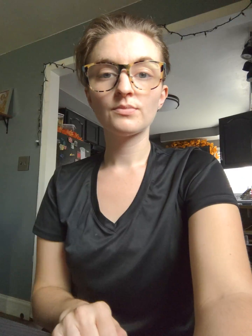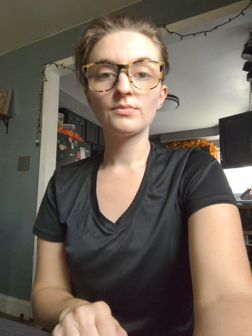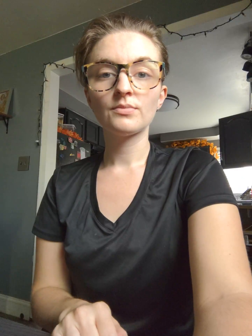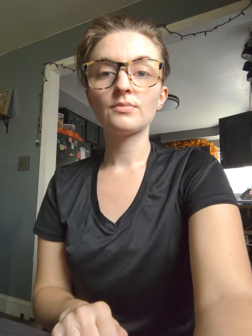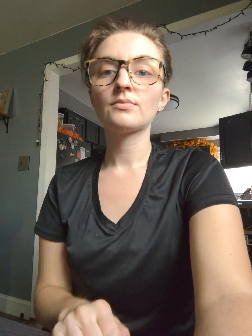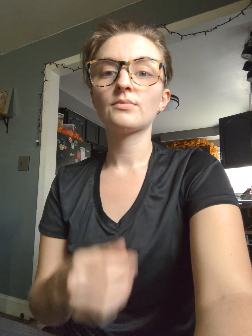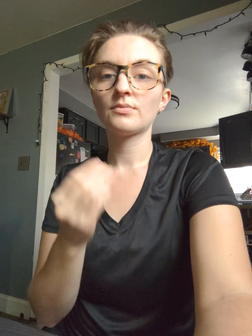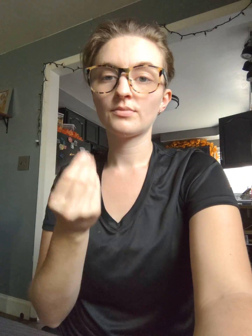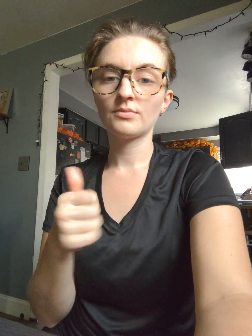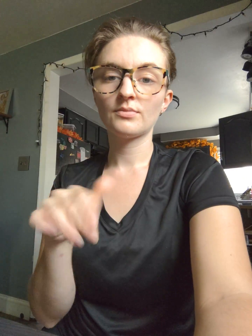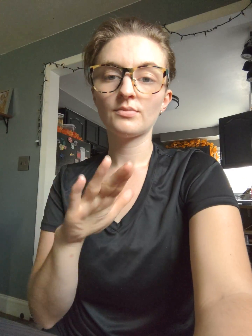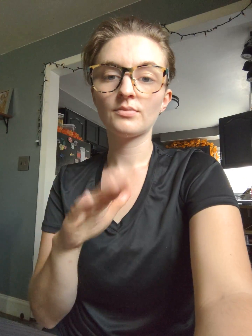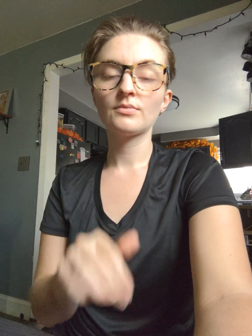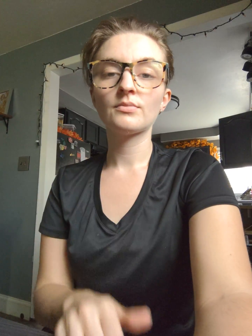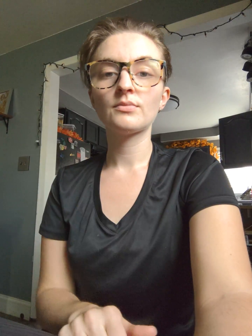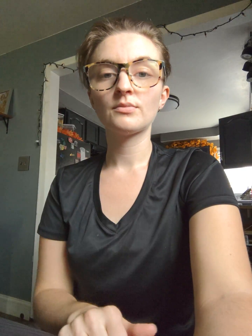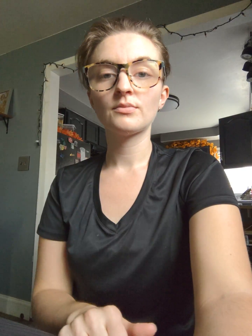garden